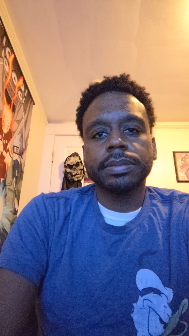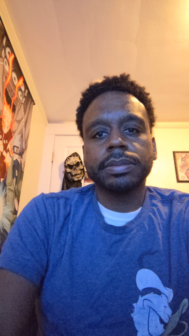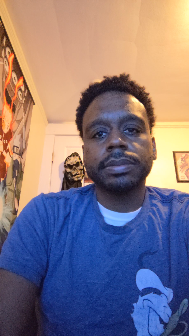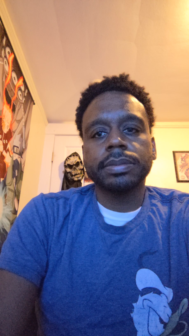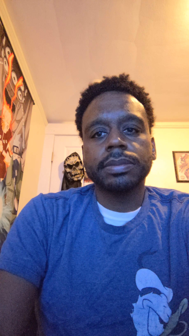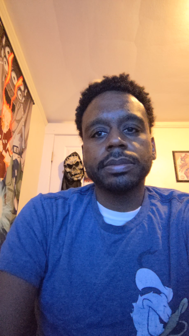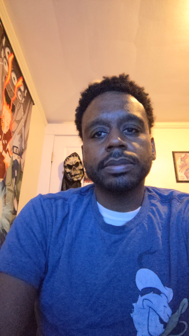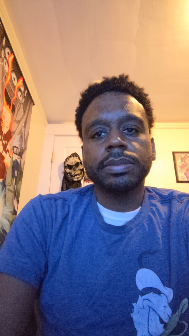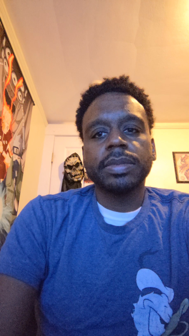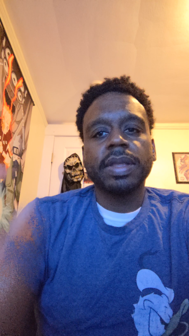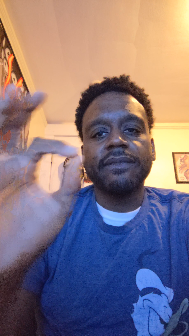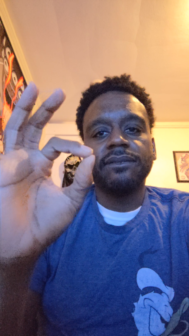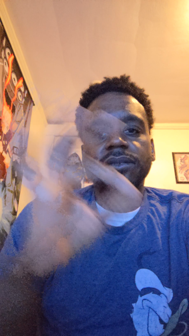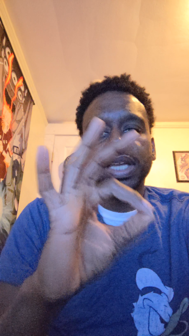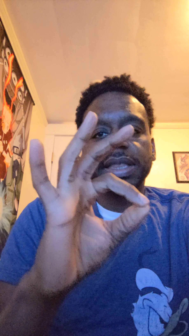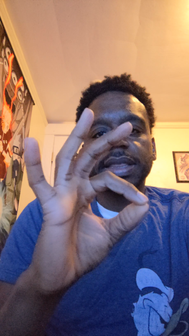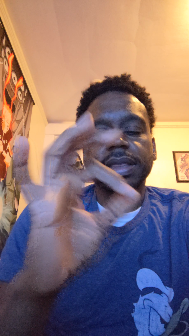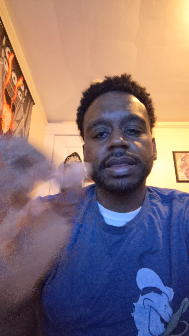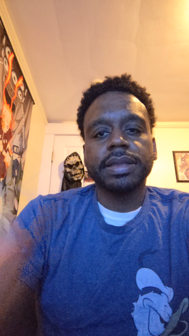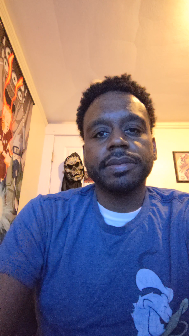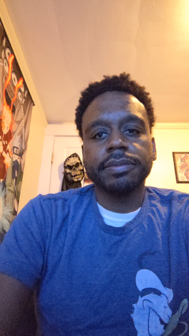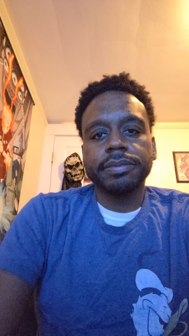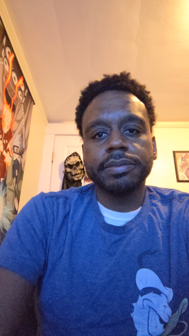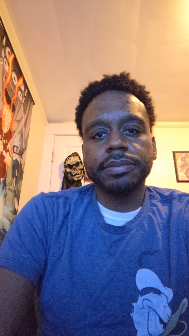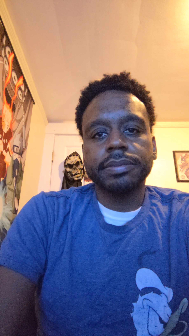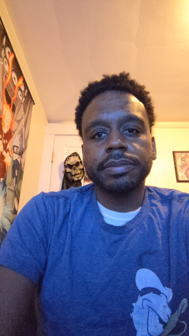fit